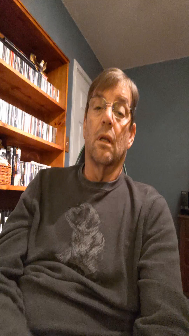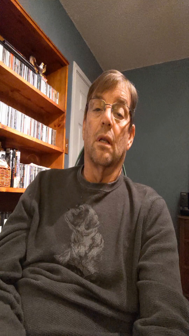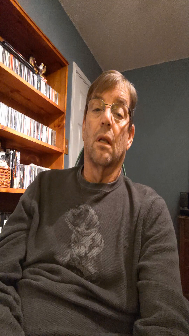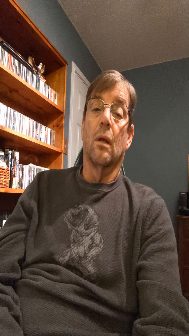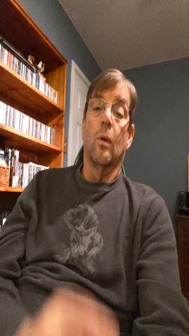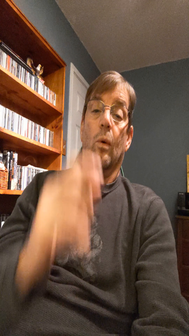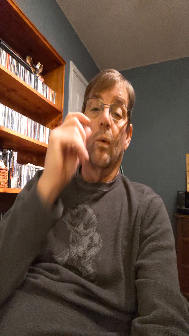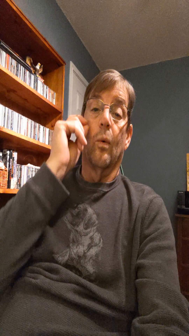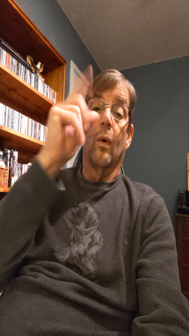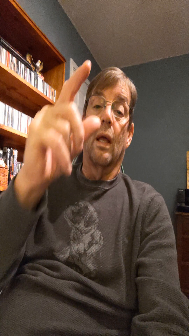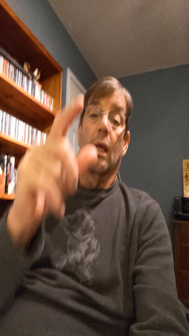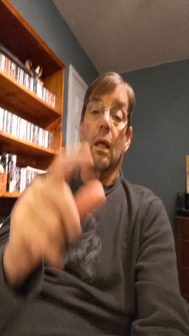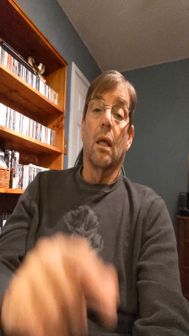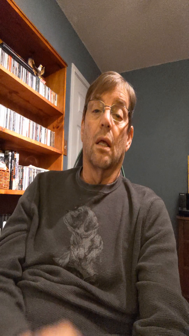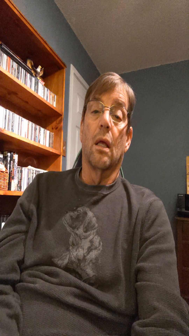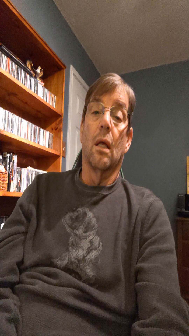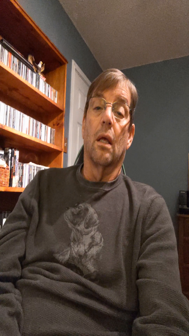wake